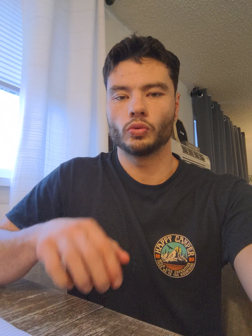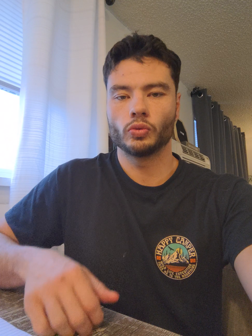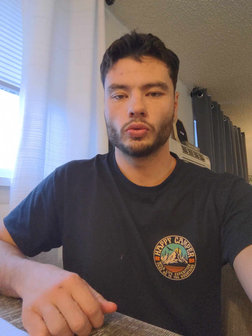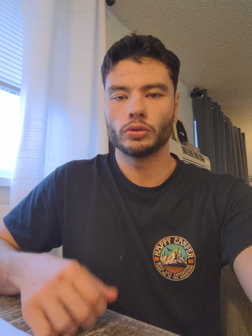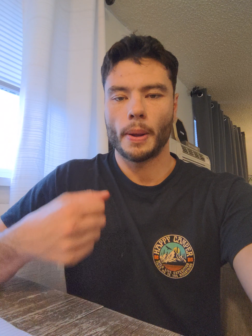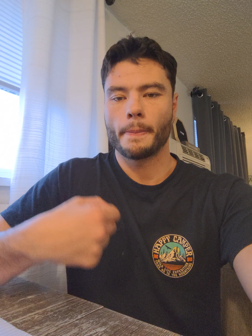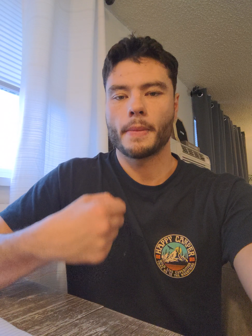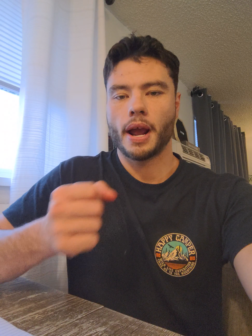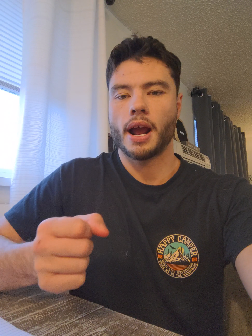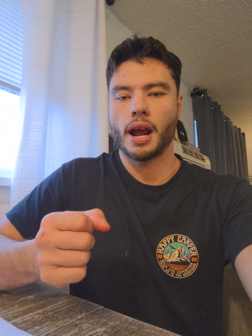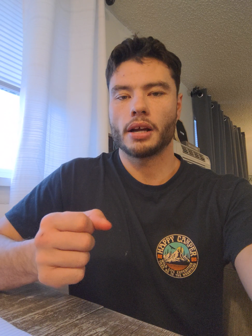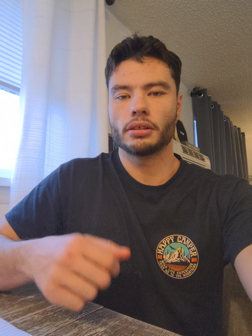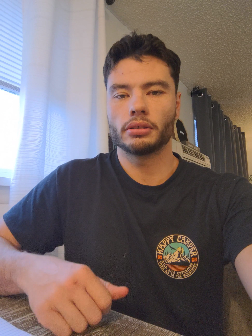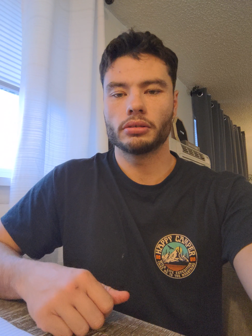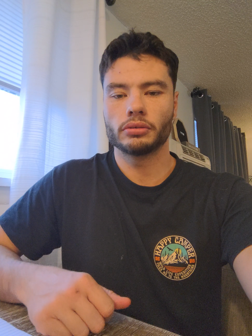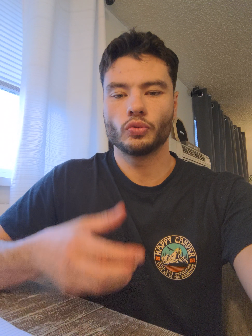make